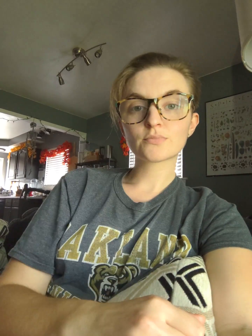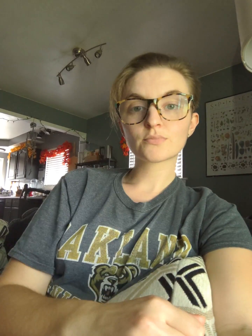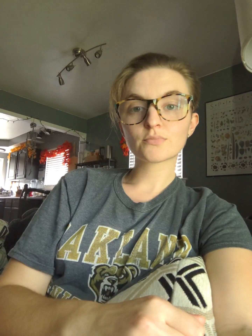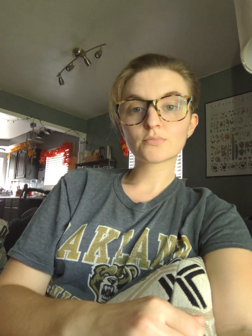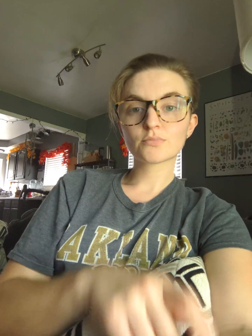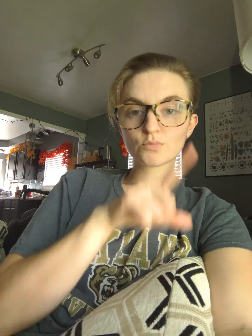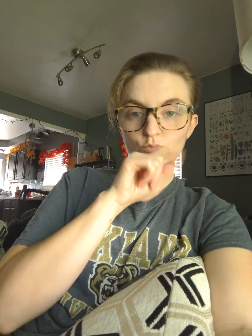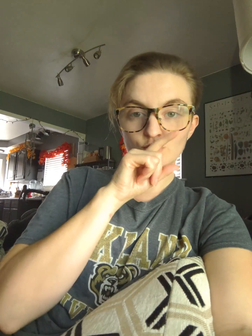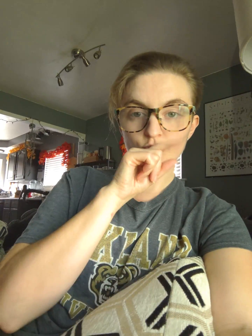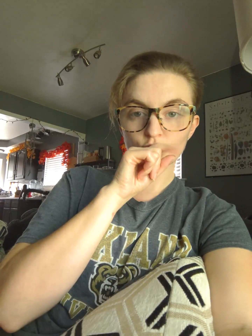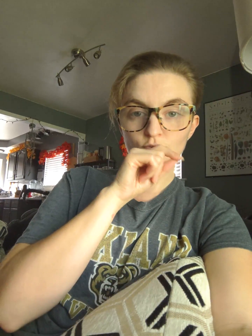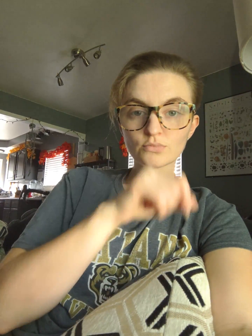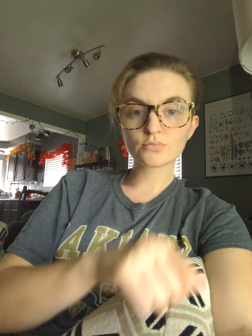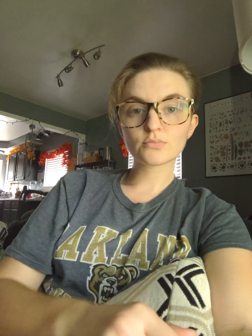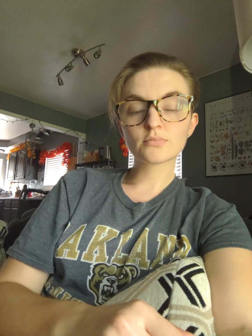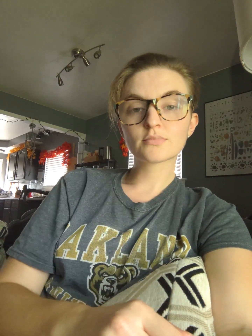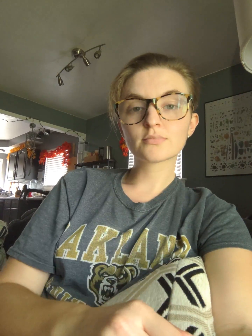chicken